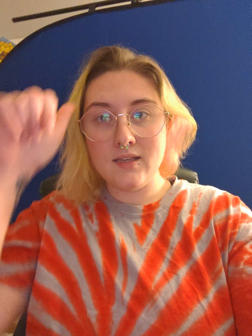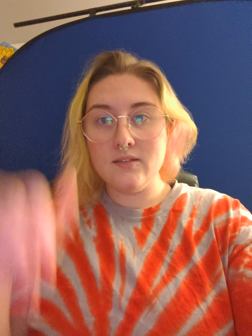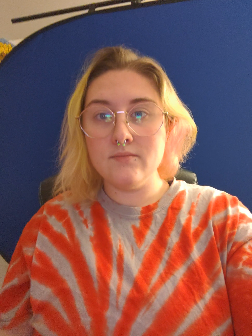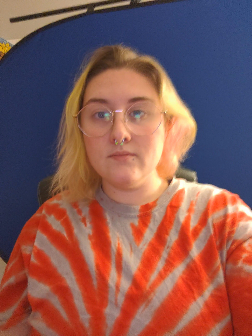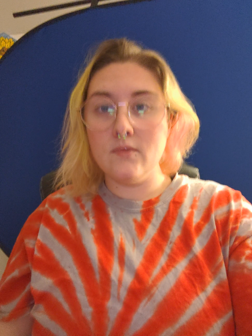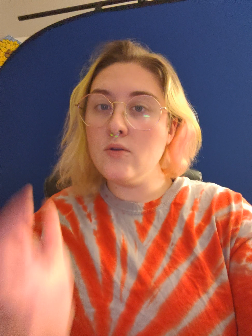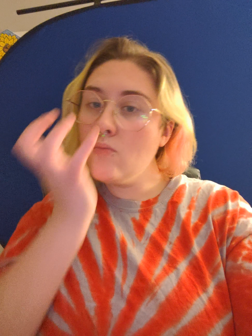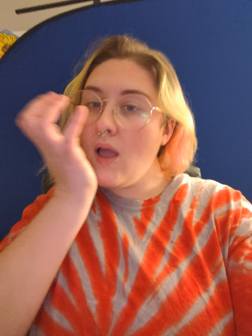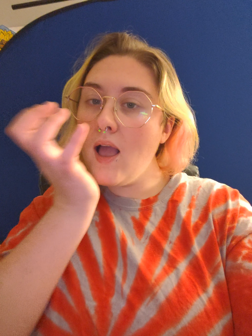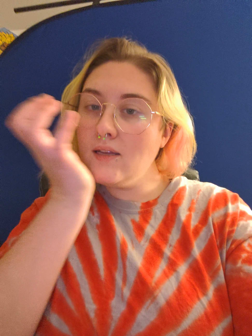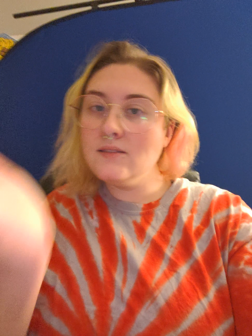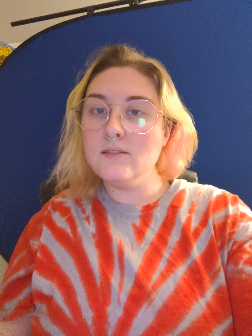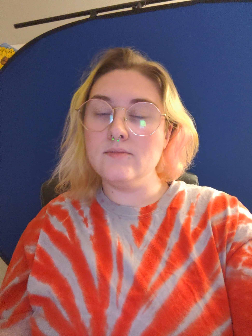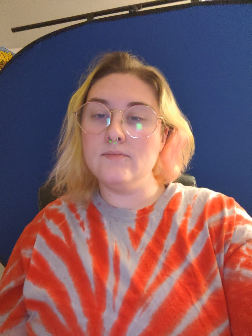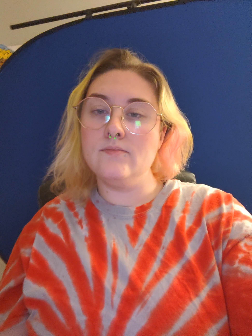grass